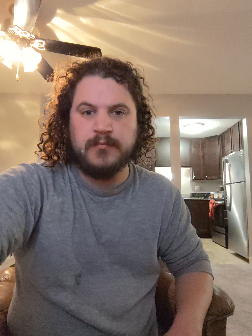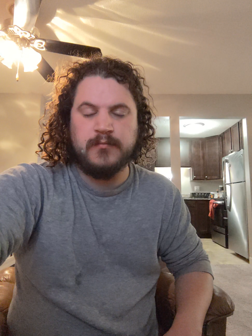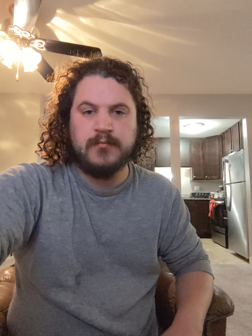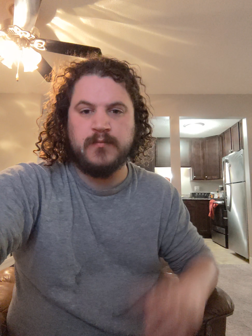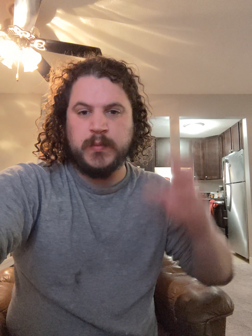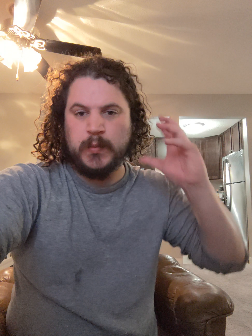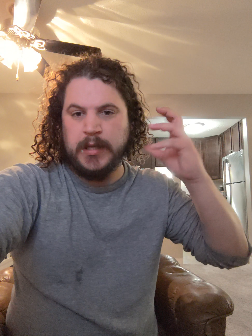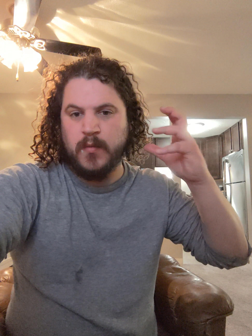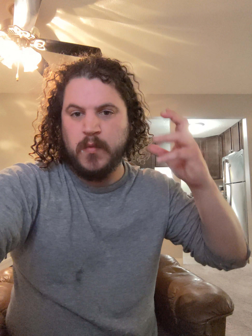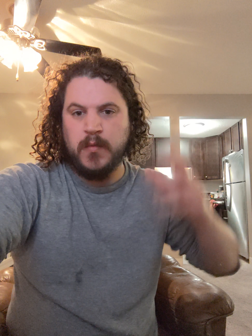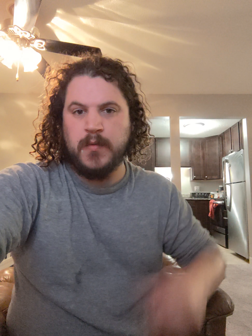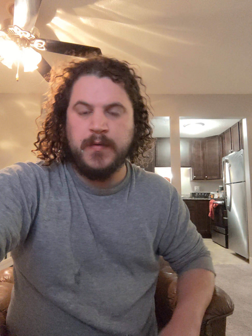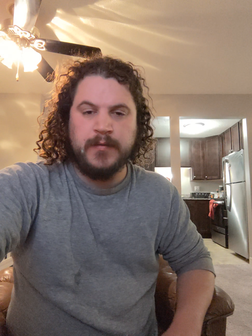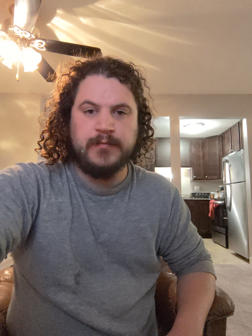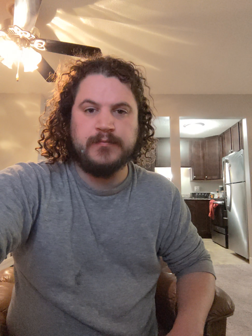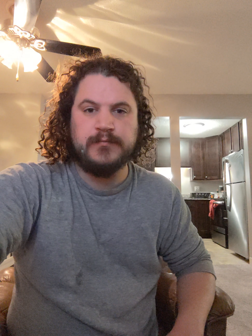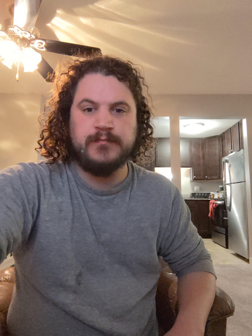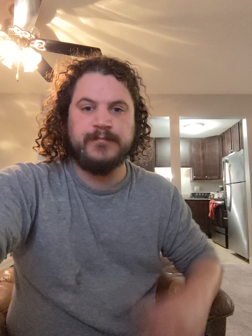radio